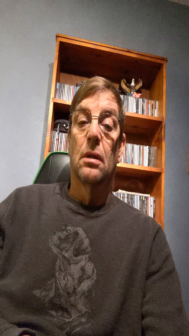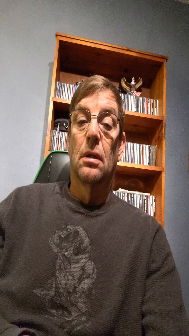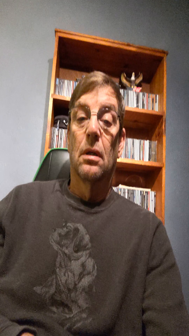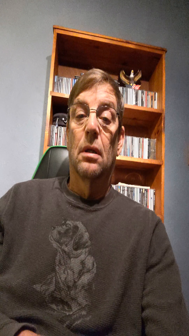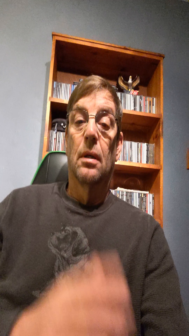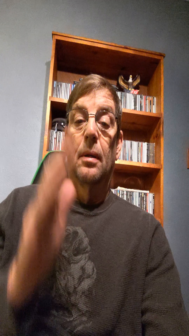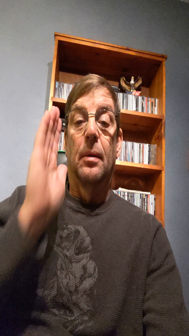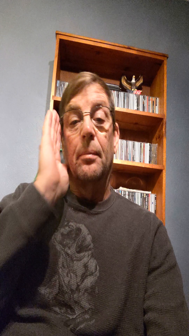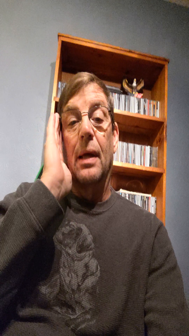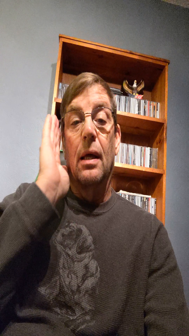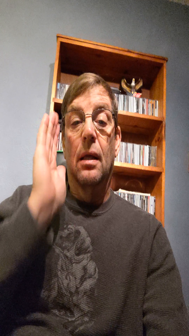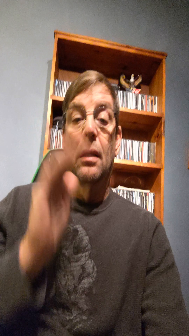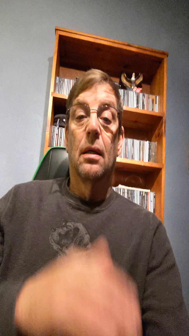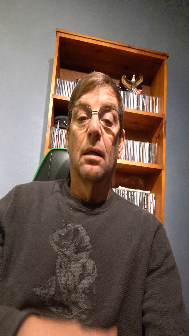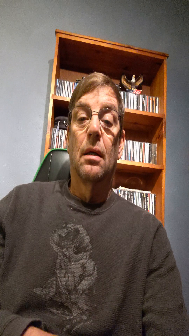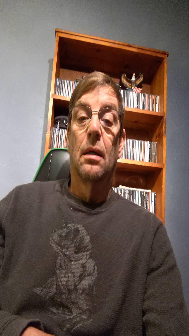bed